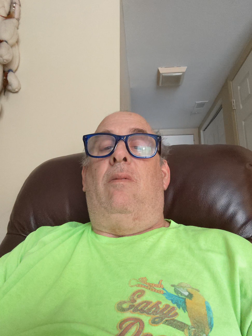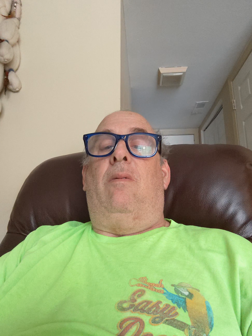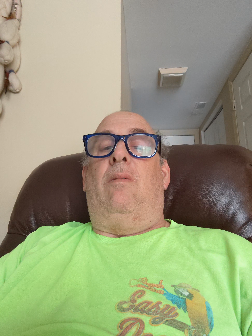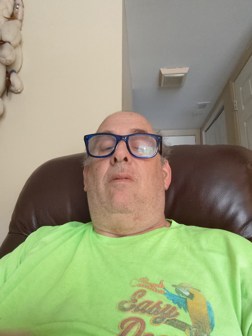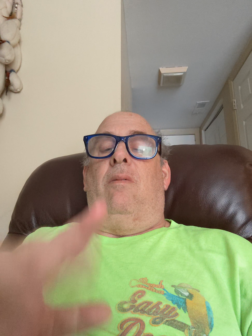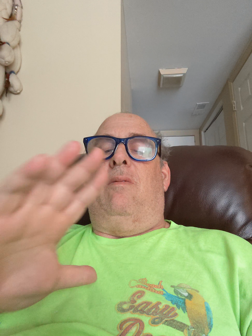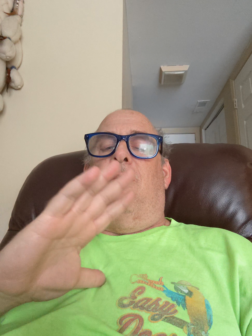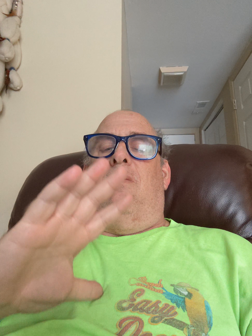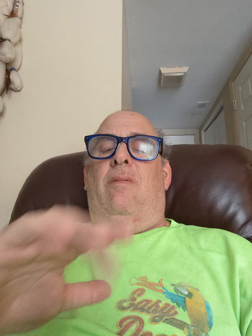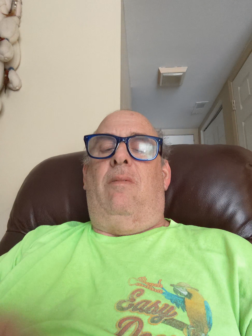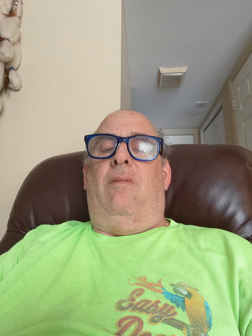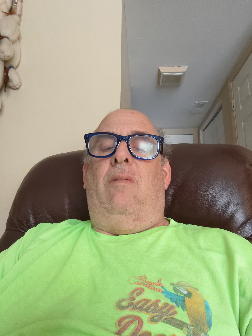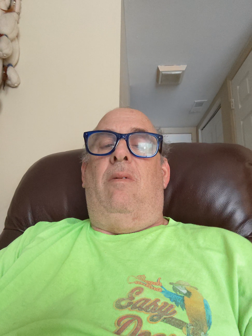fine